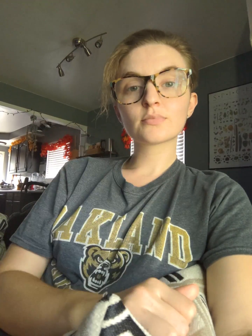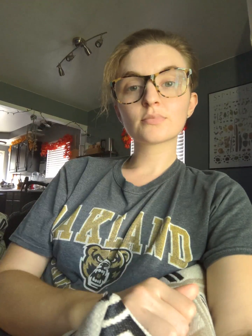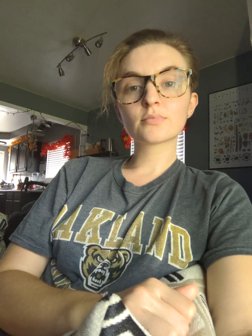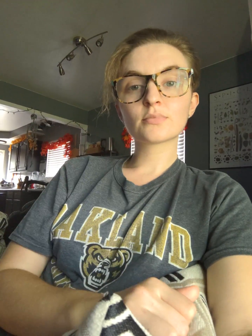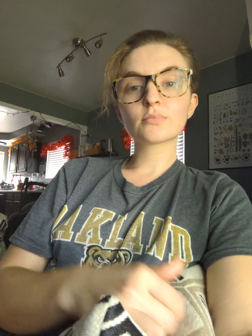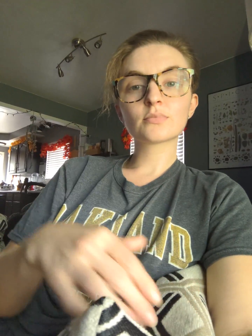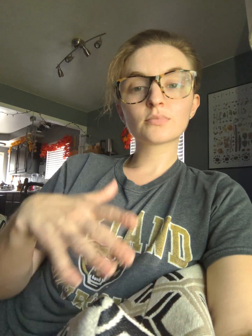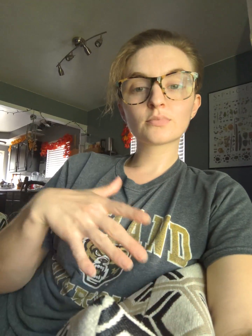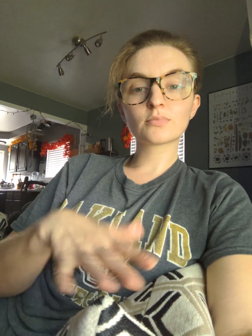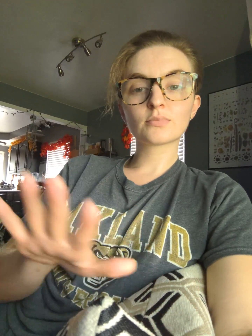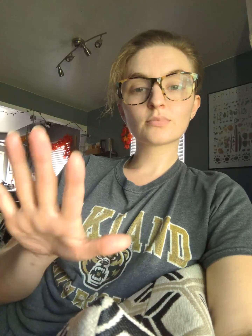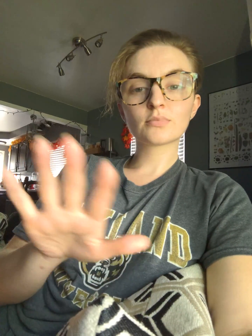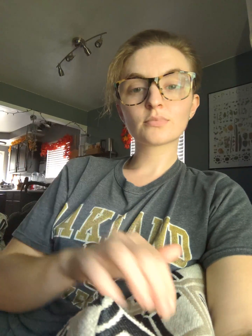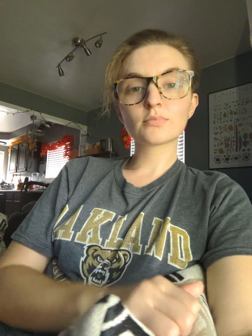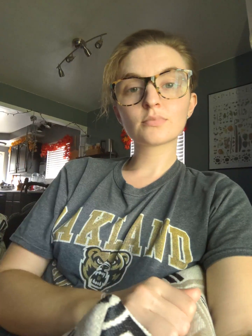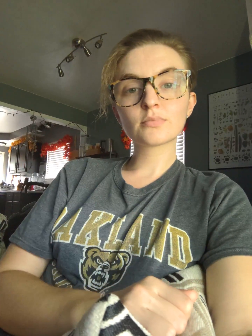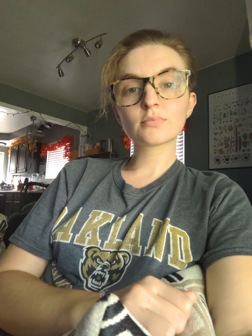dress